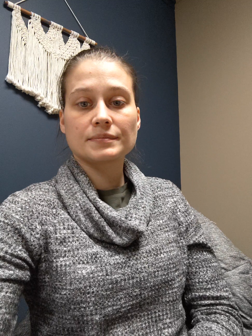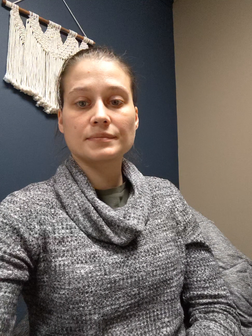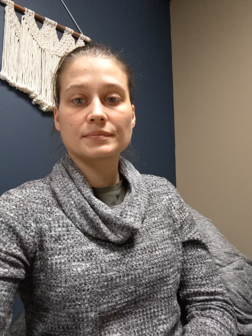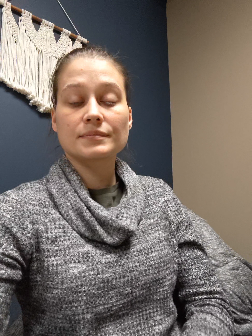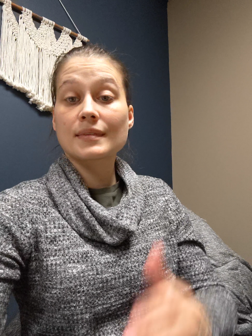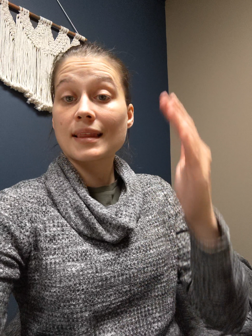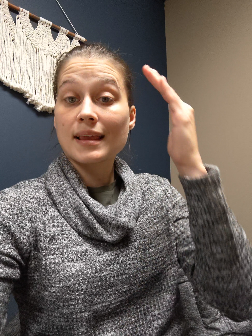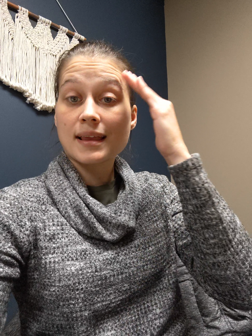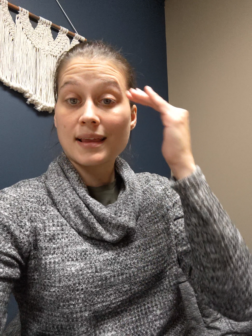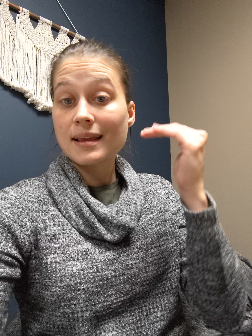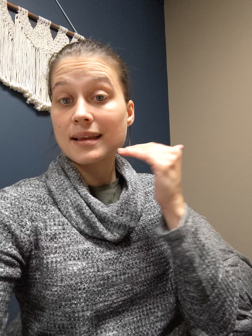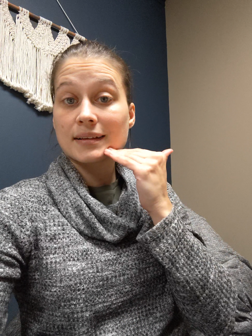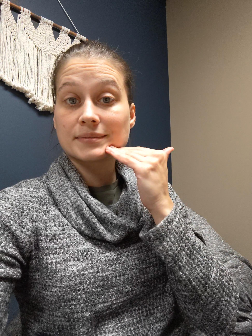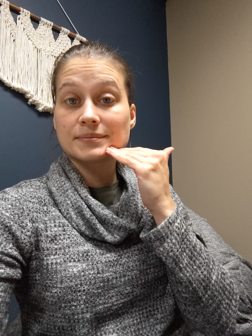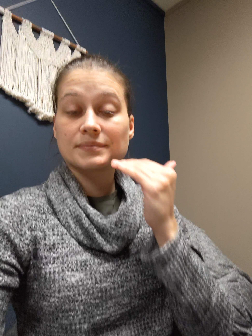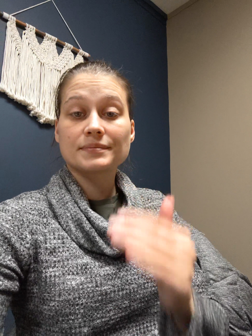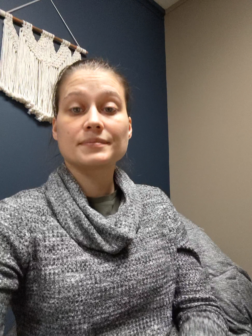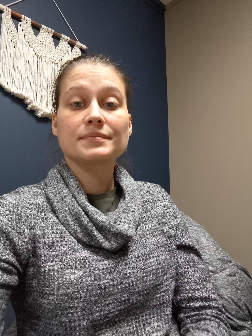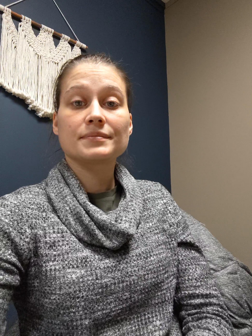head